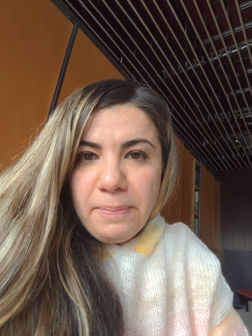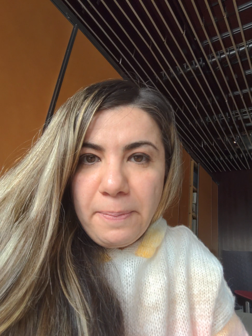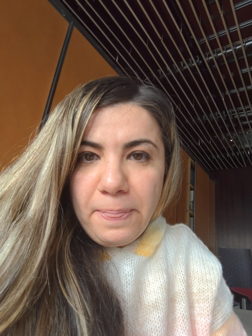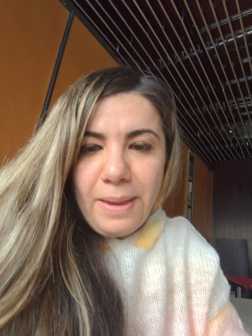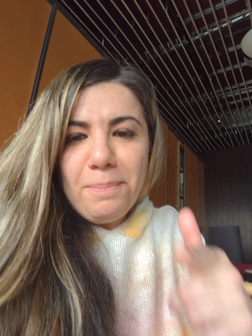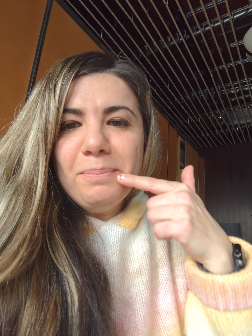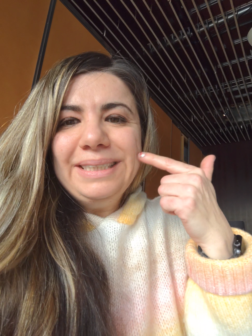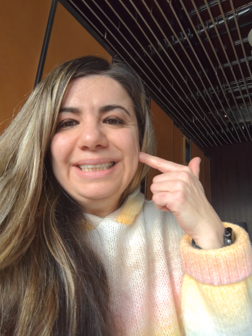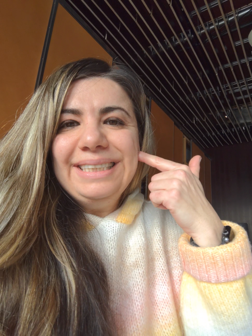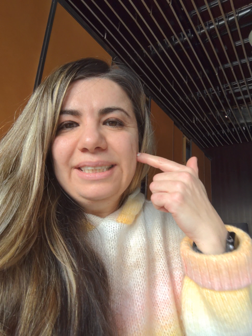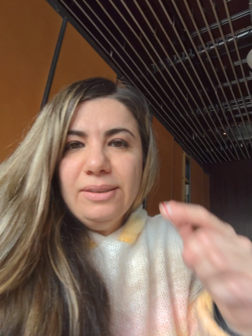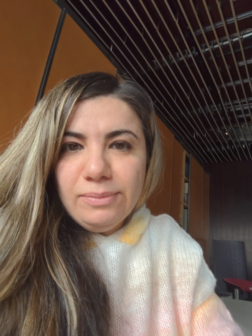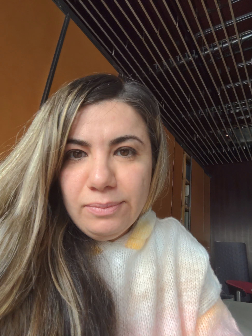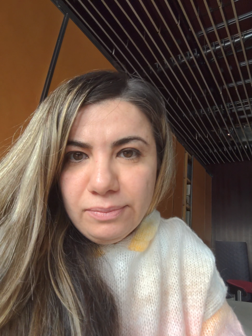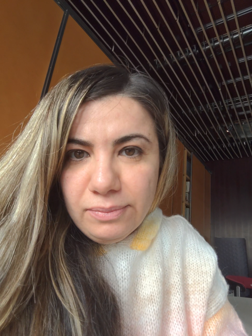smile